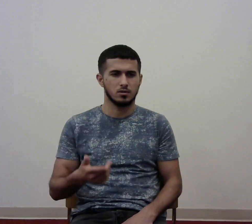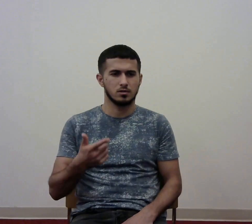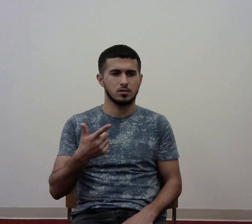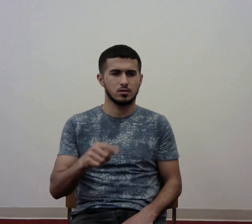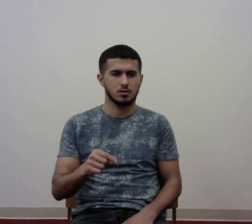harda